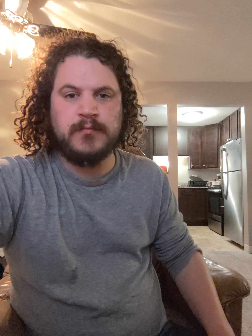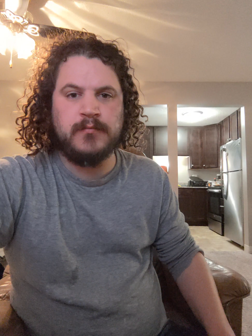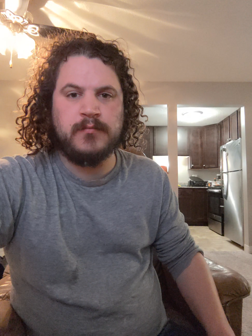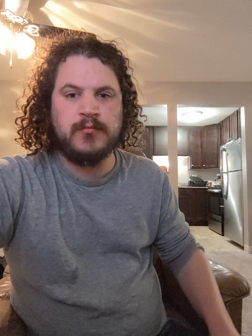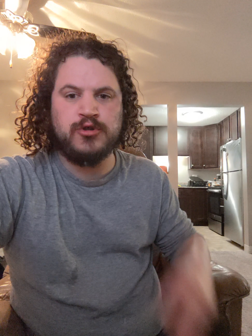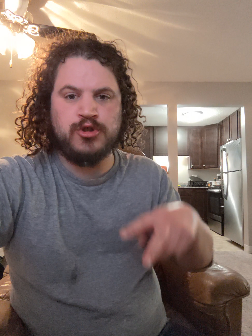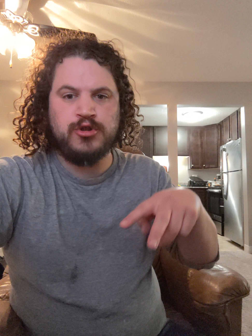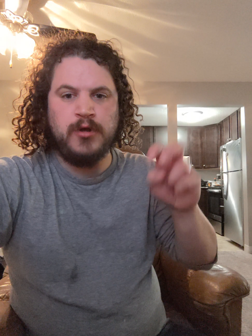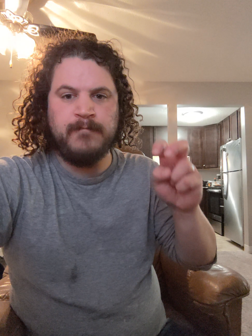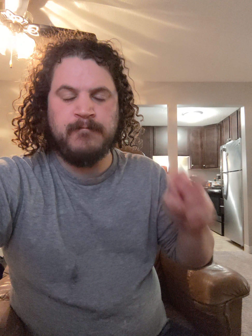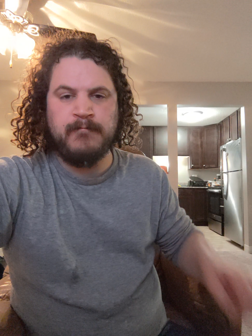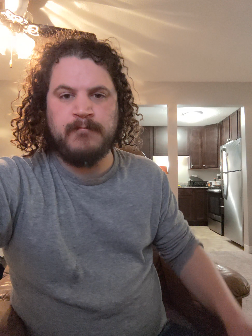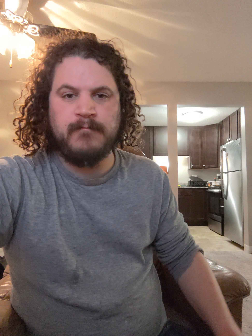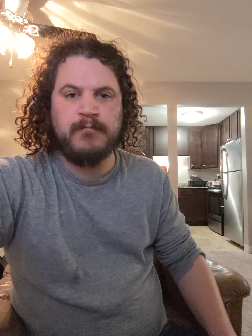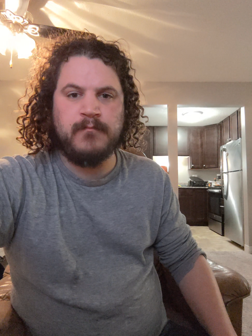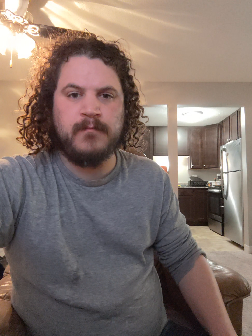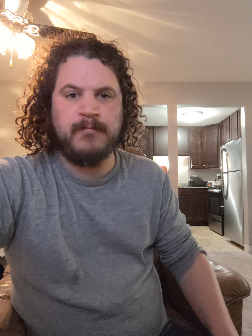jump